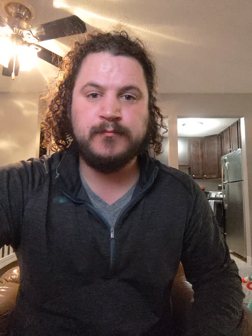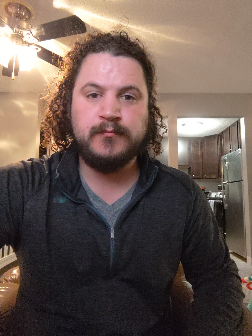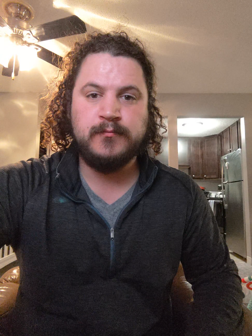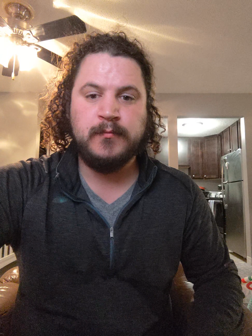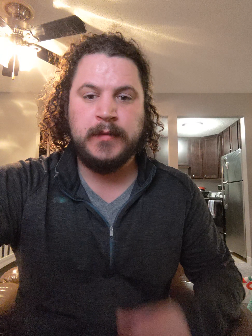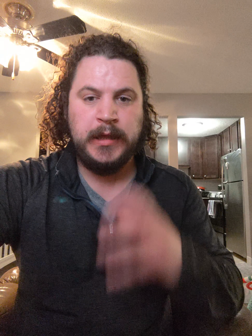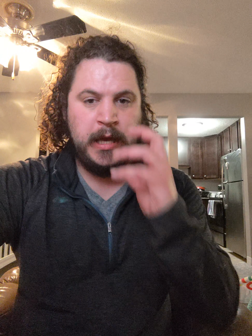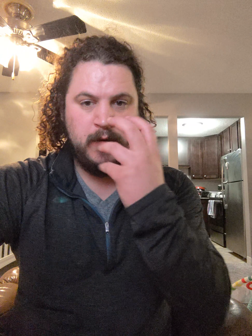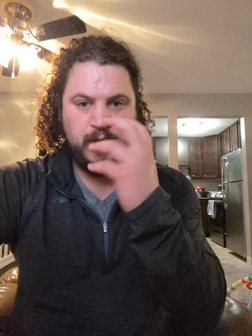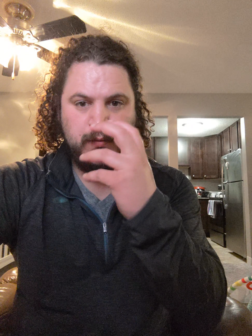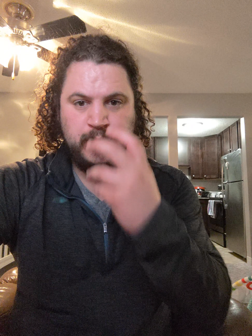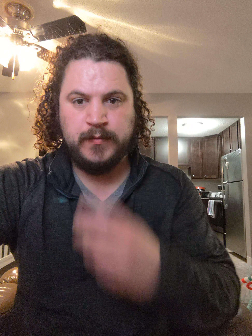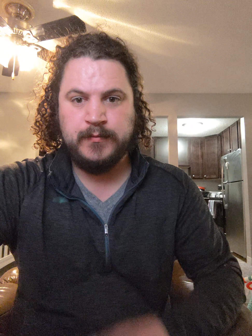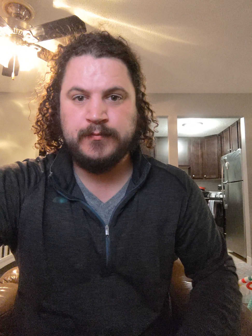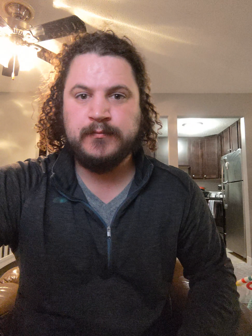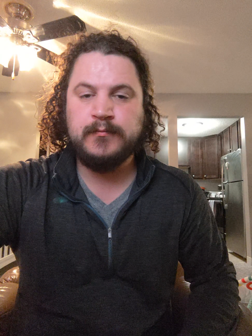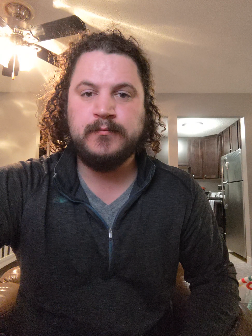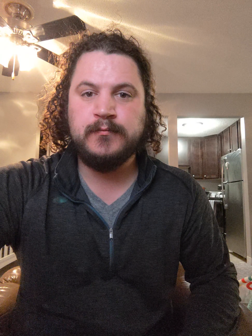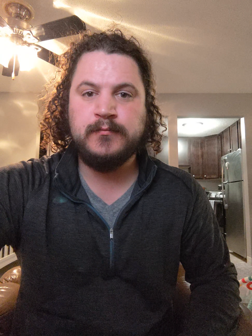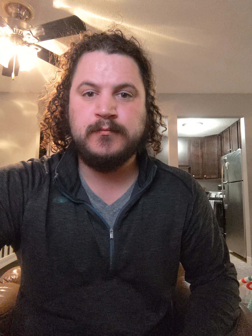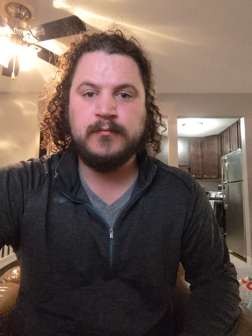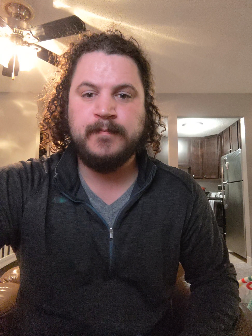clown